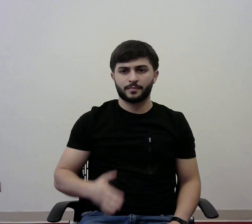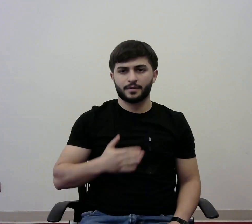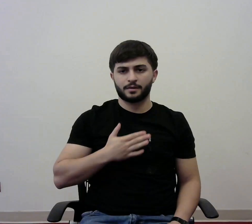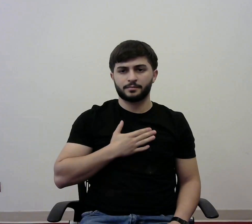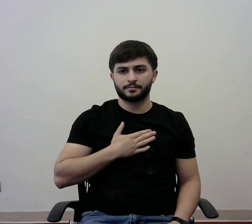mənim